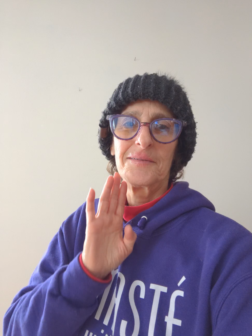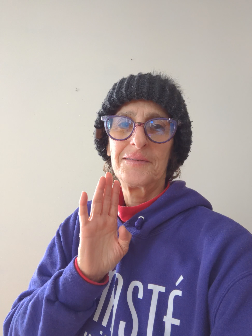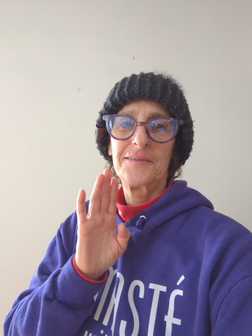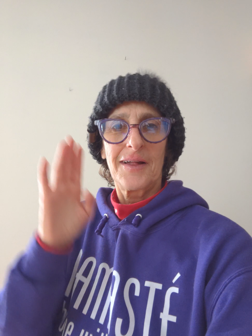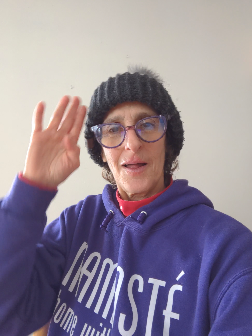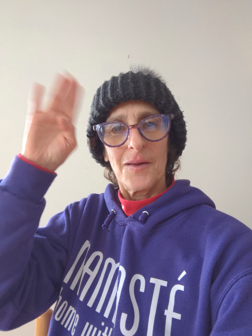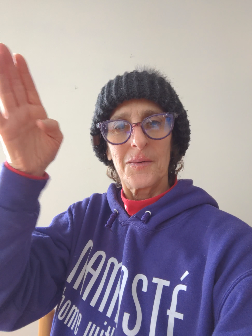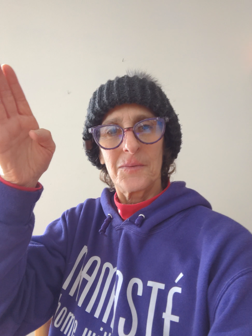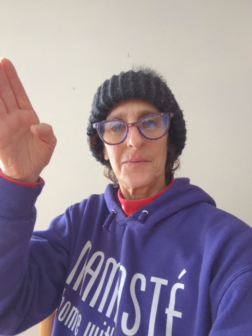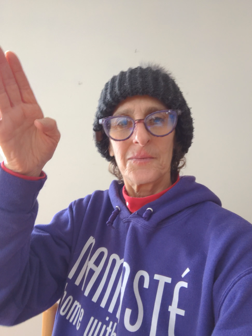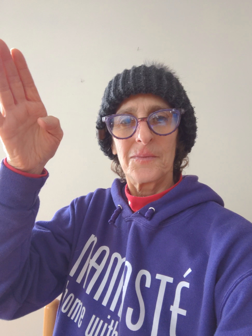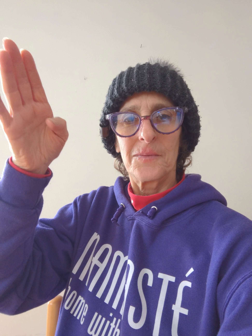hello